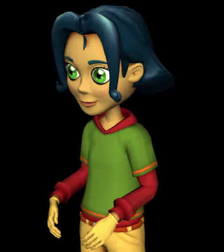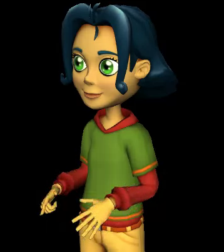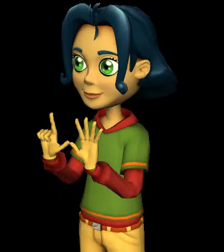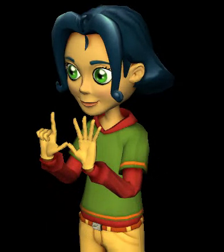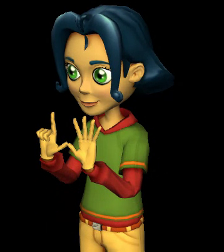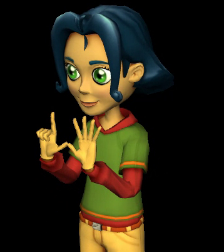7